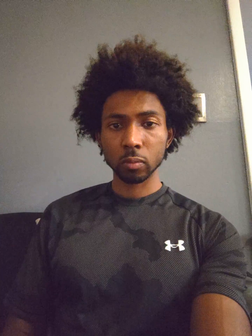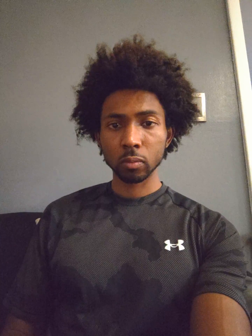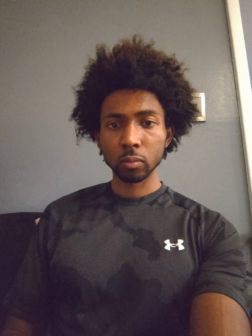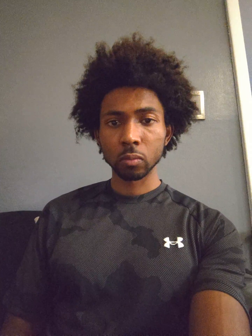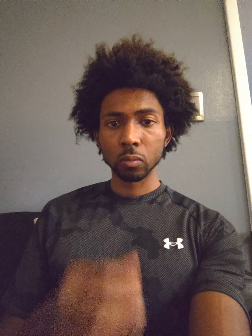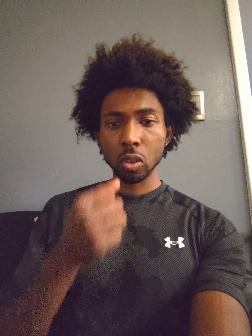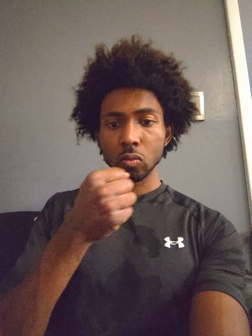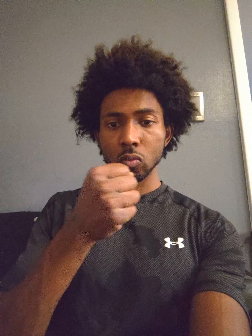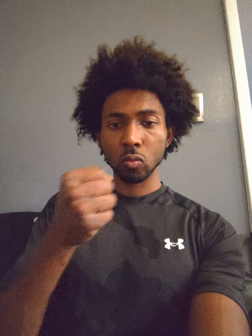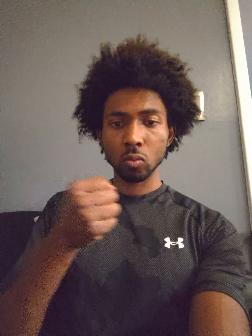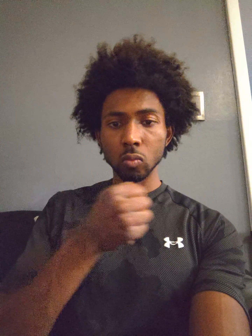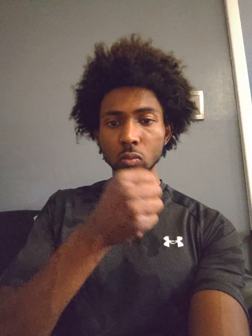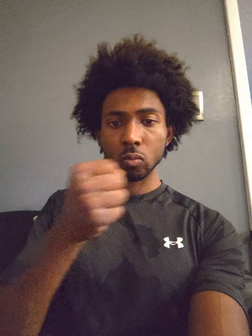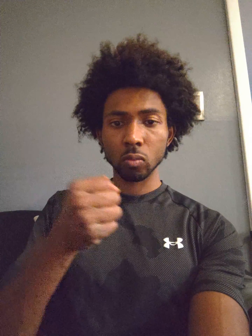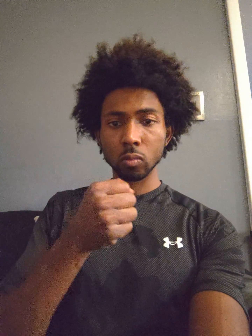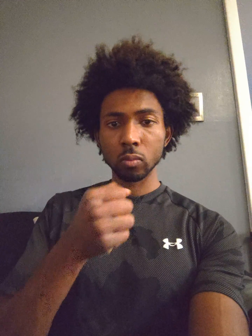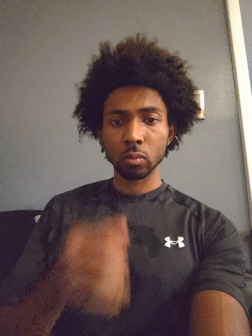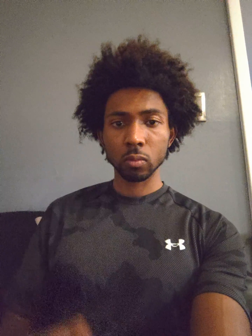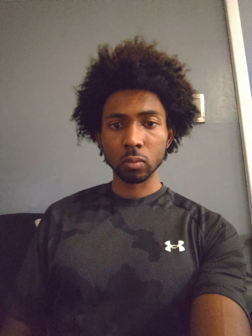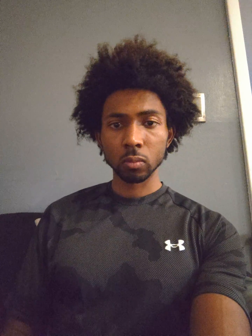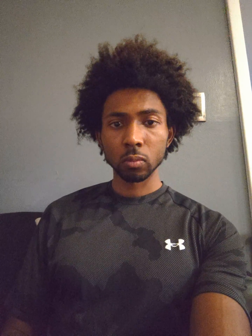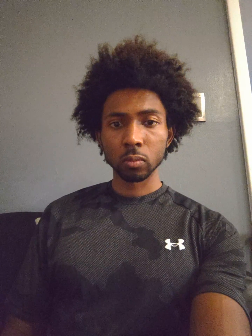coffee